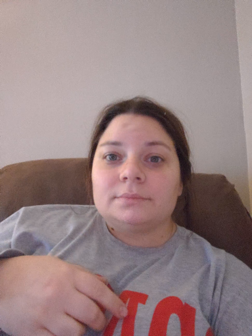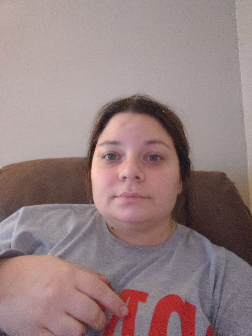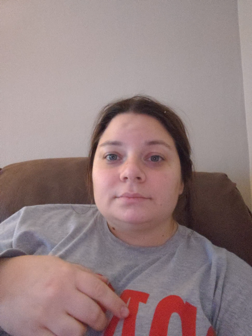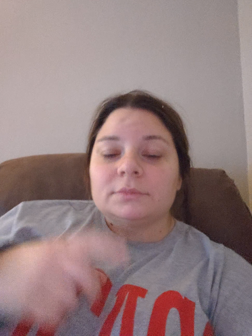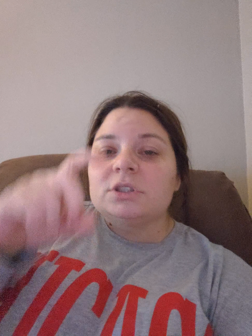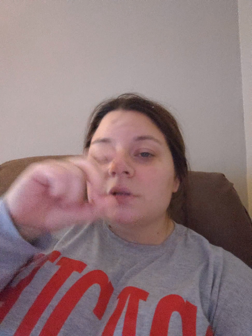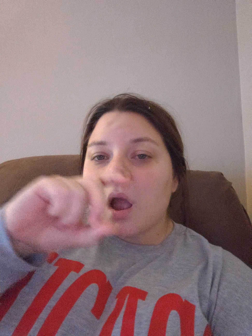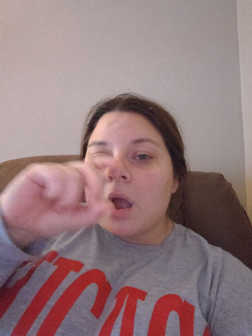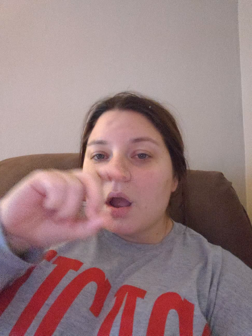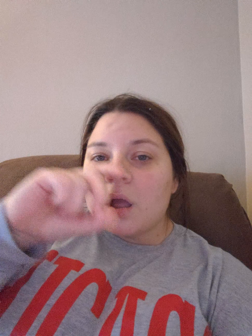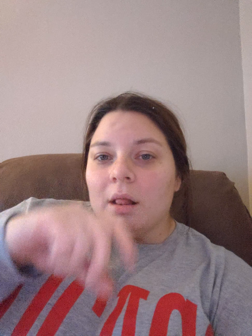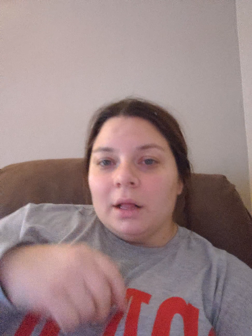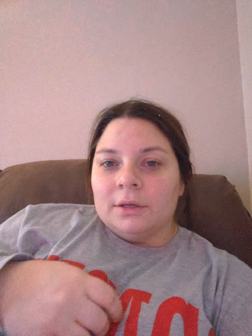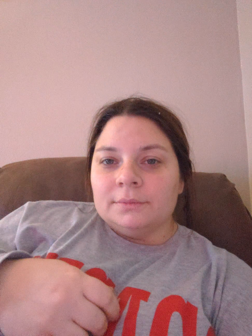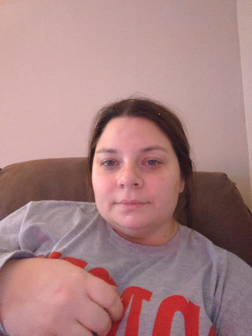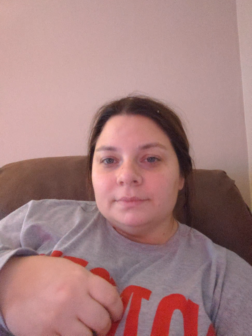doll